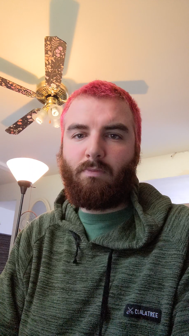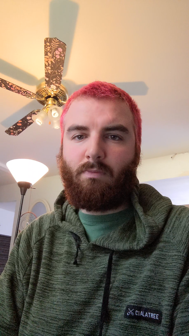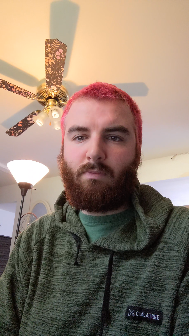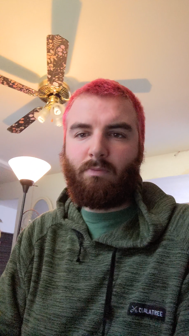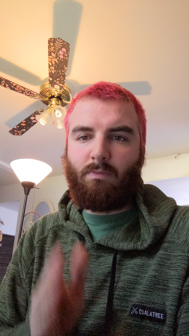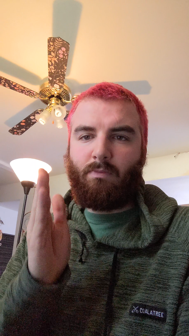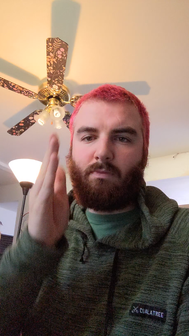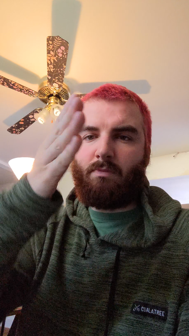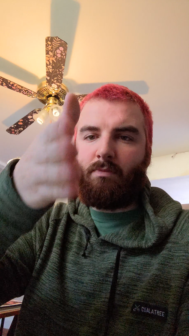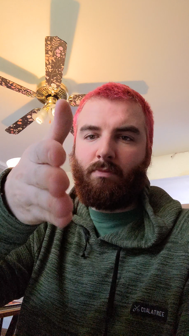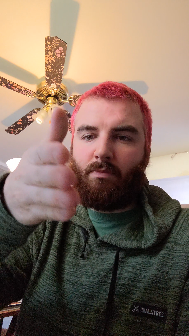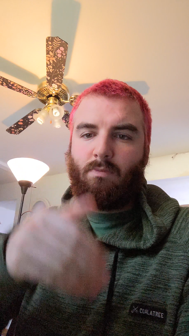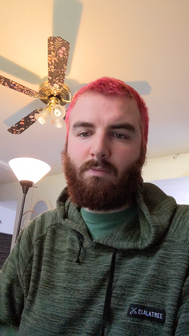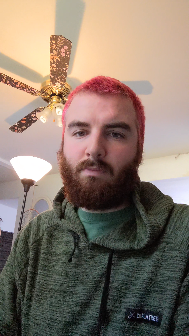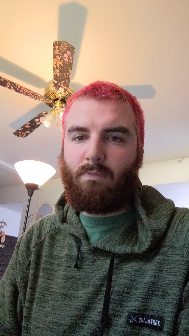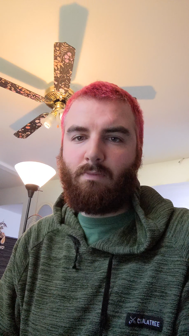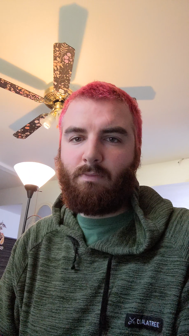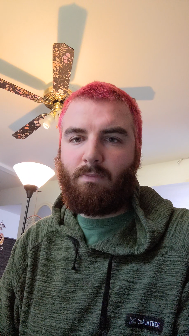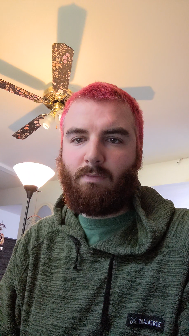over